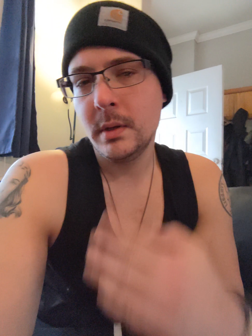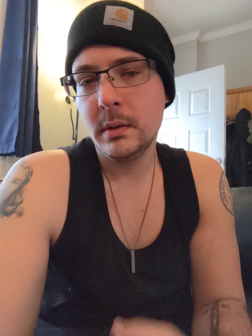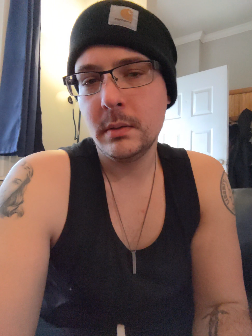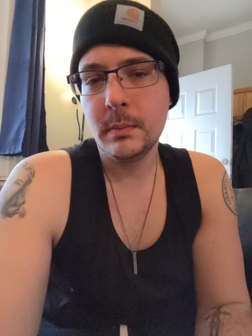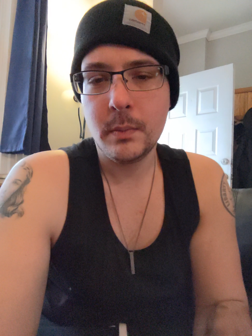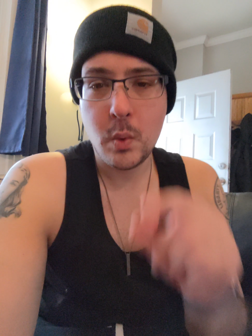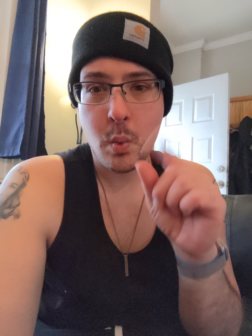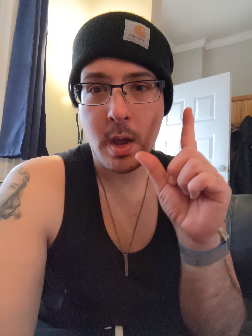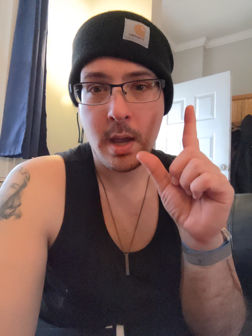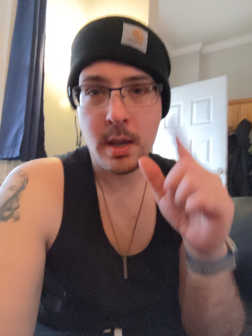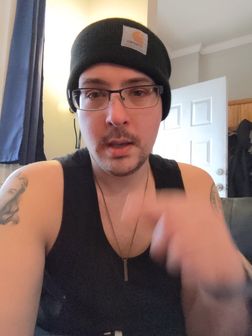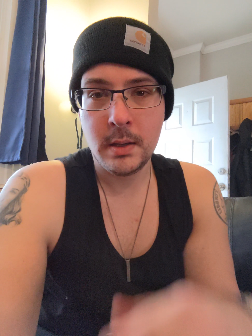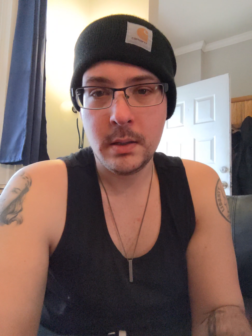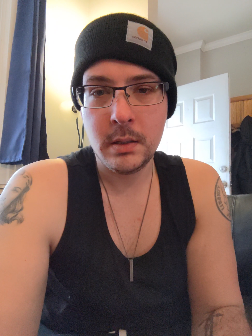wake